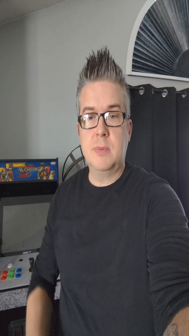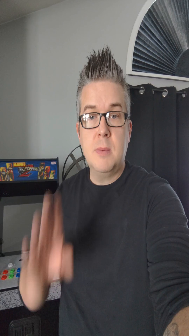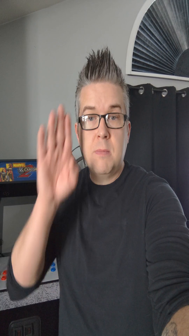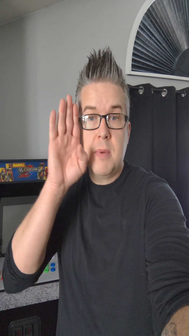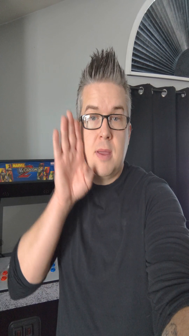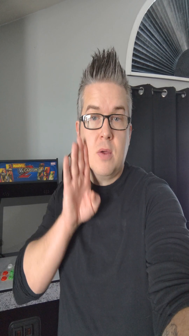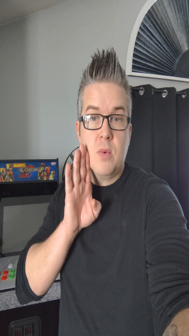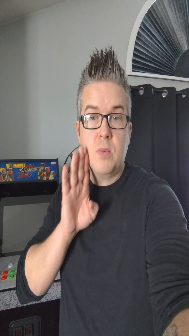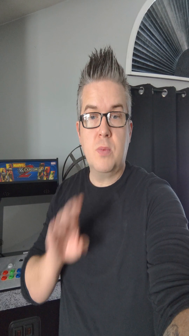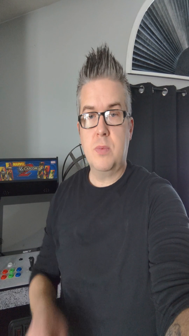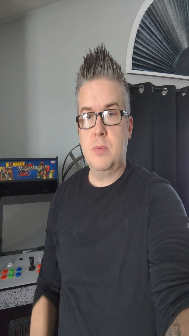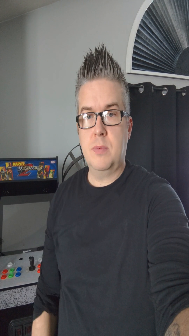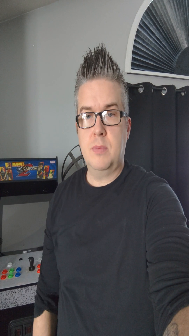brown